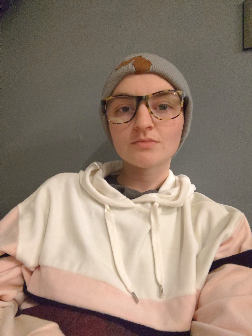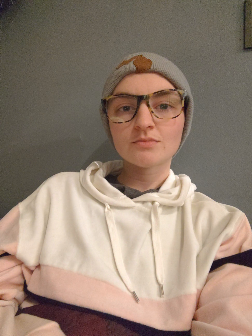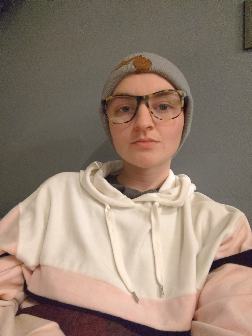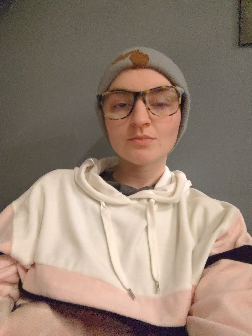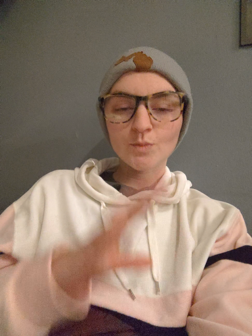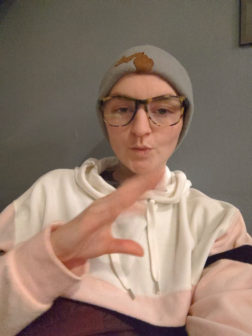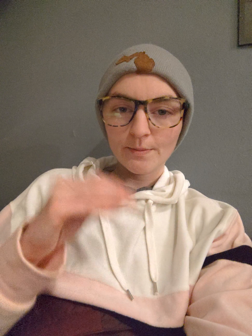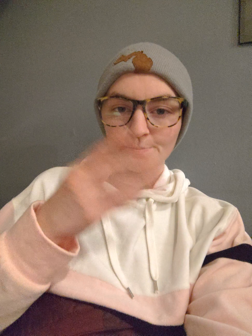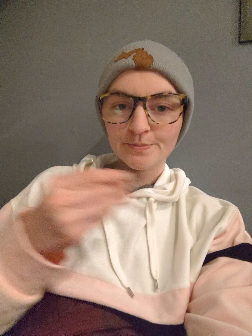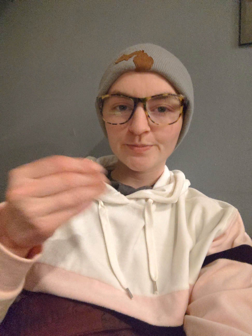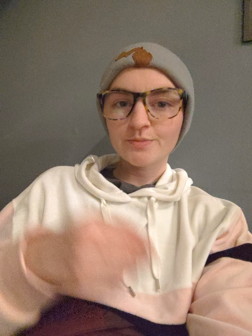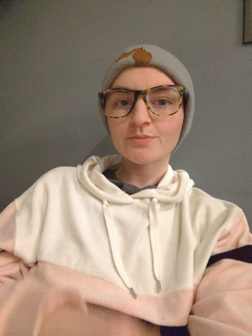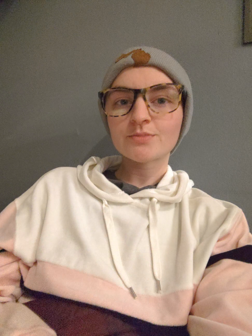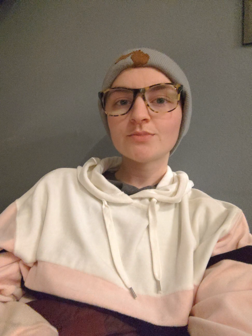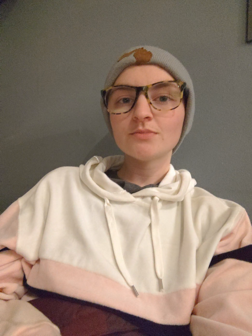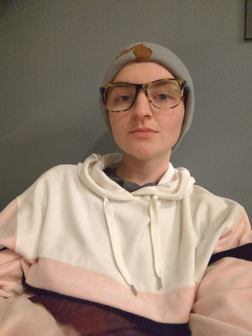story